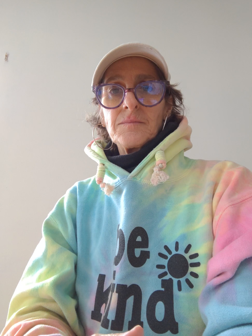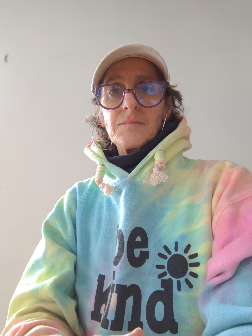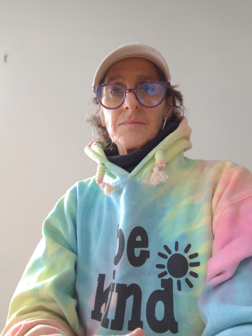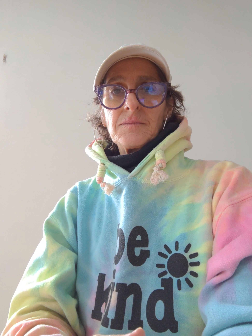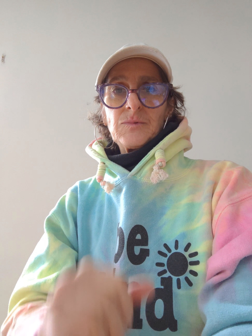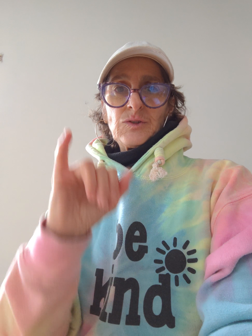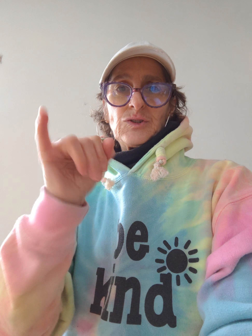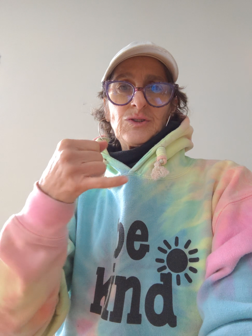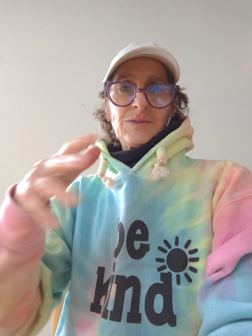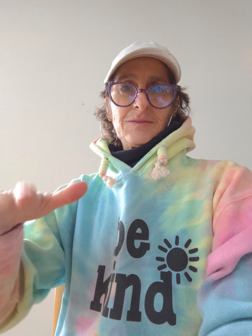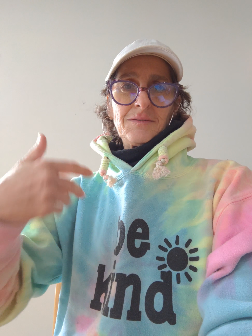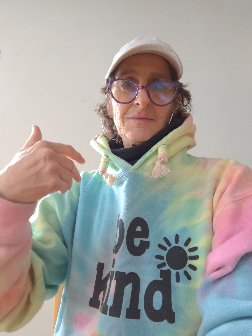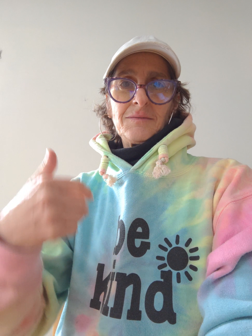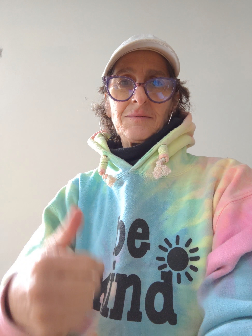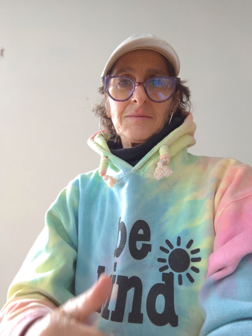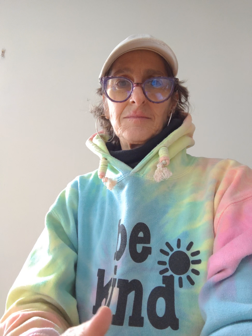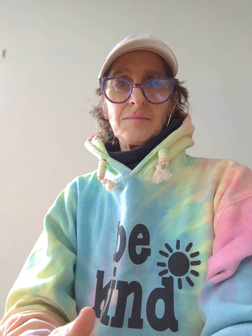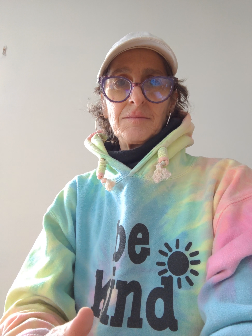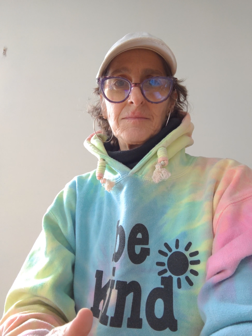jeans